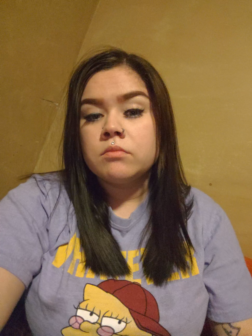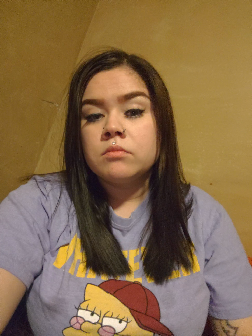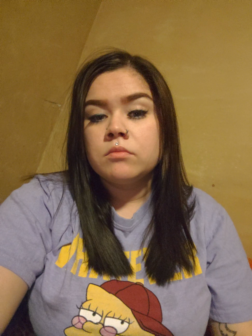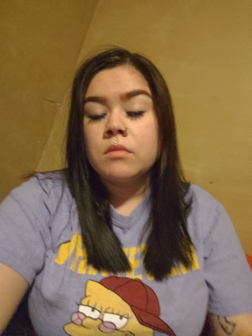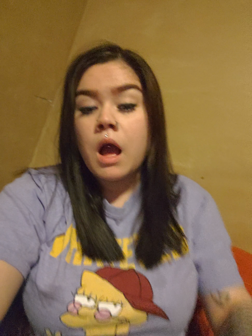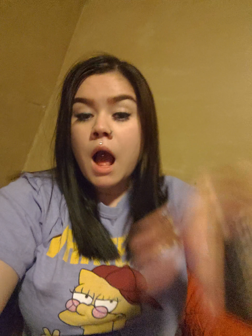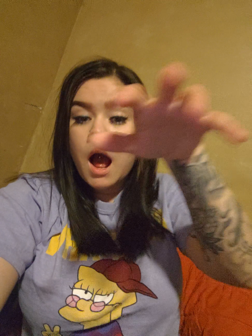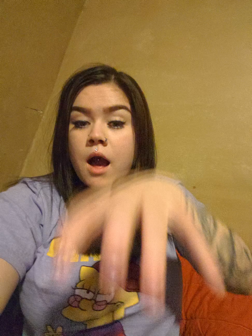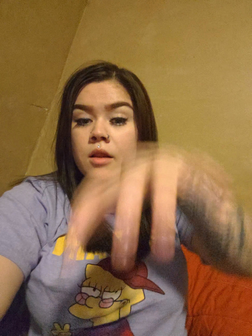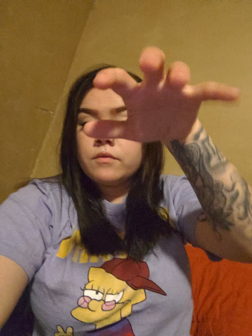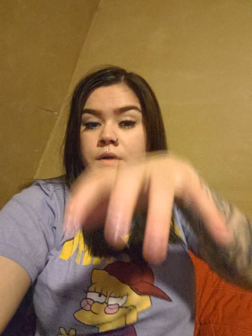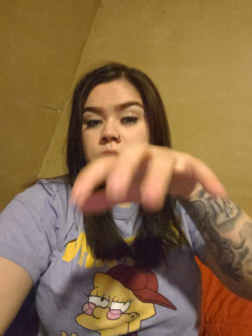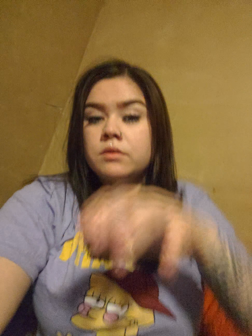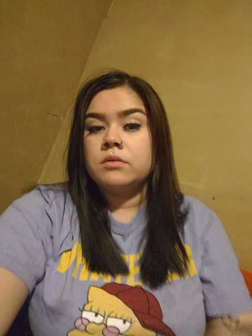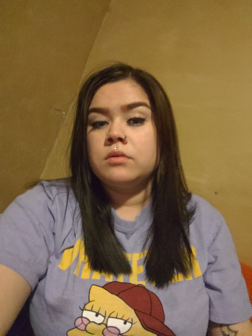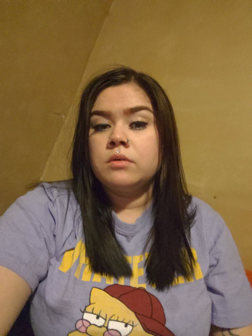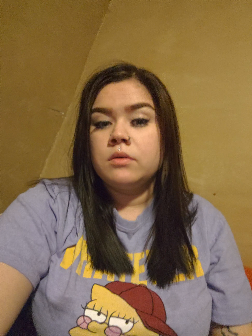alligator